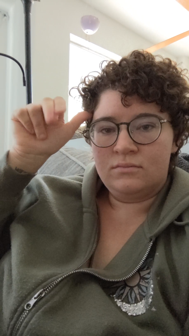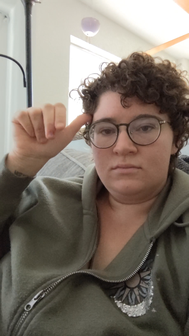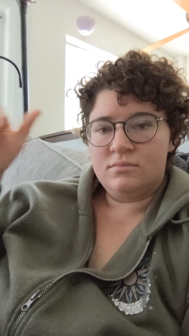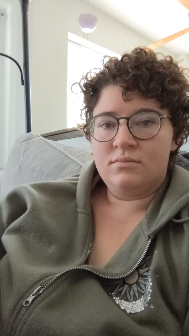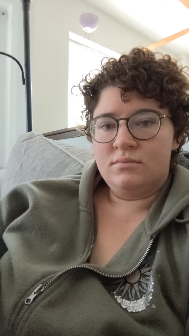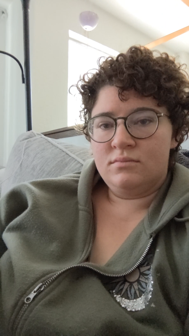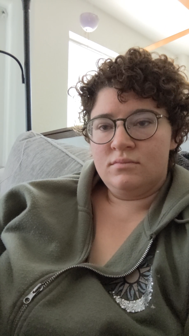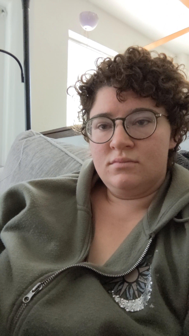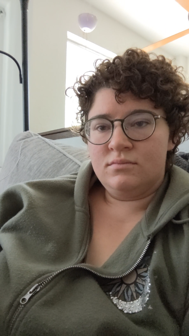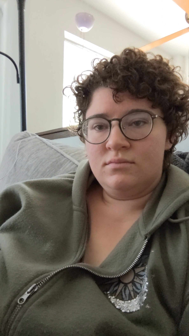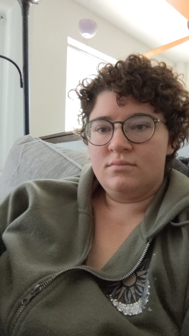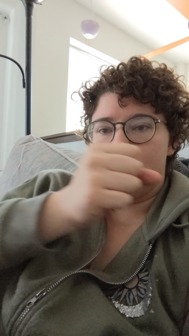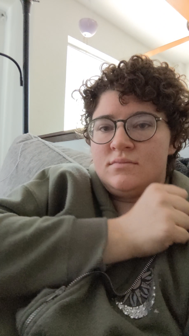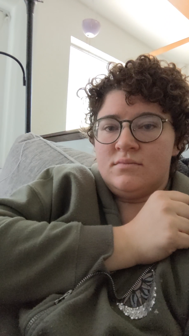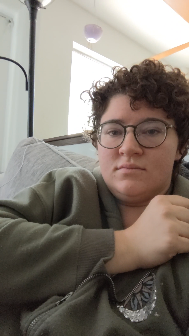love